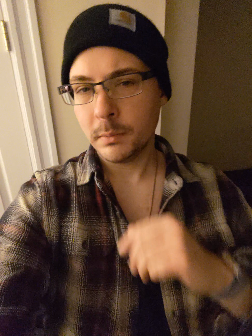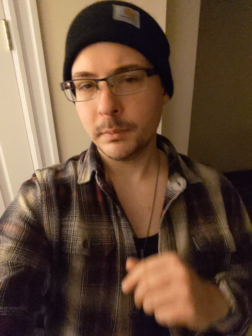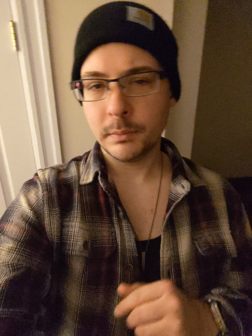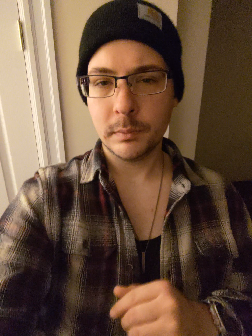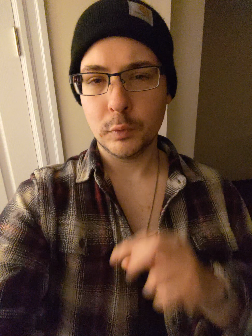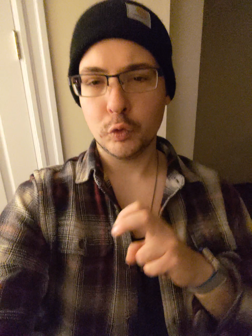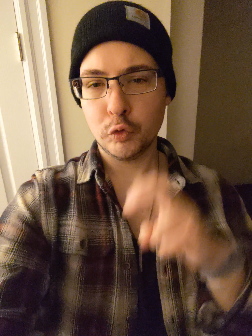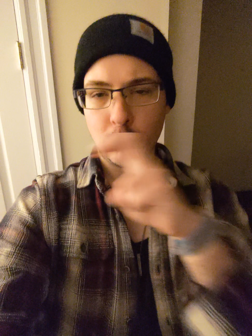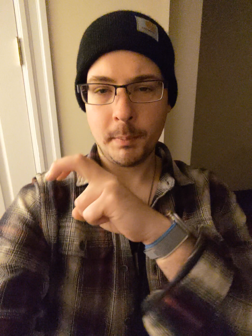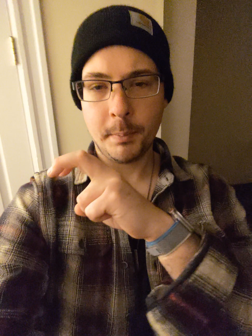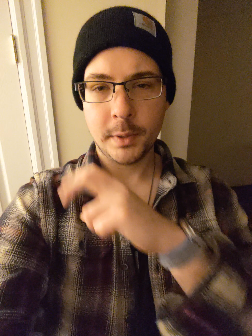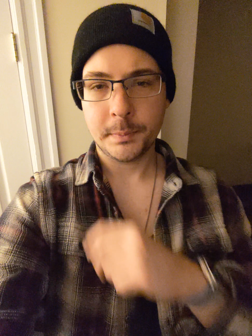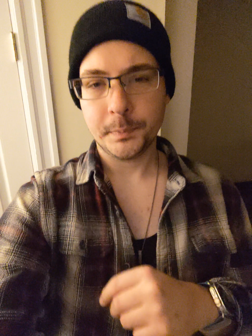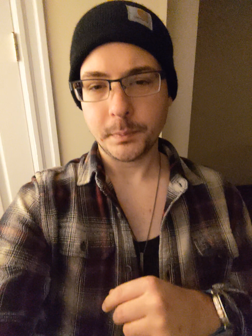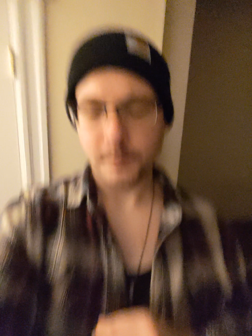jump